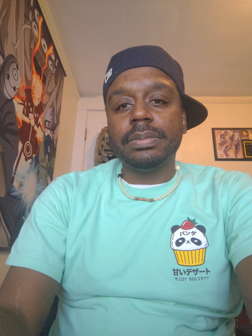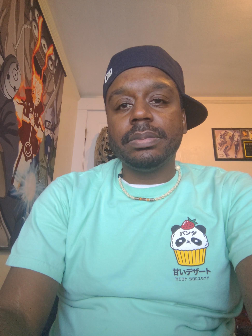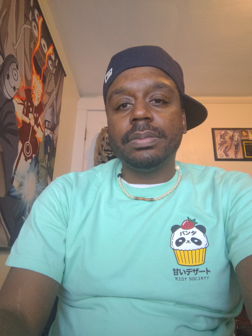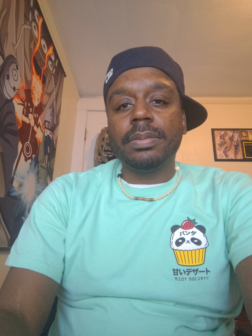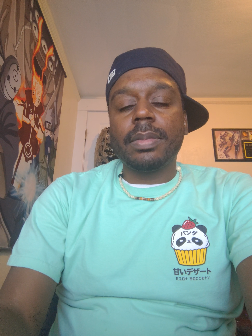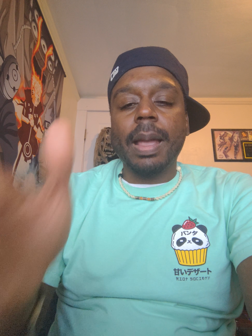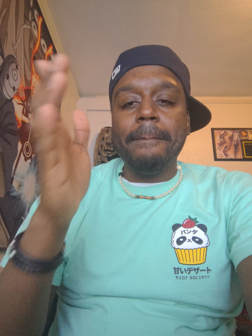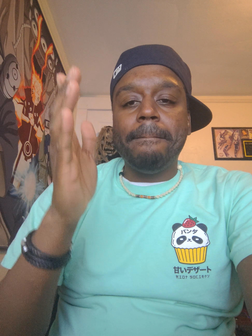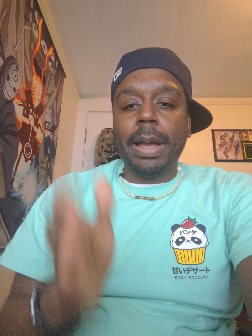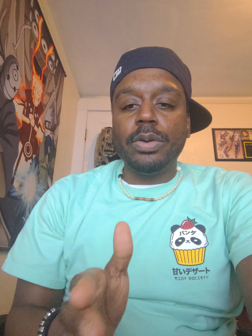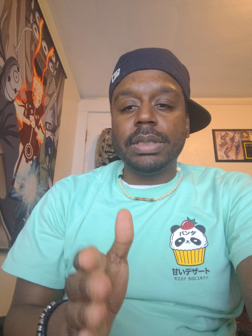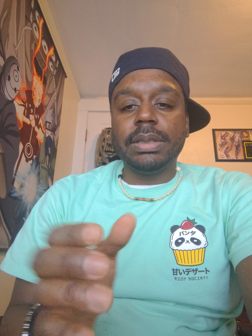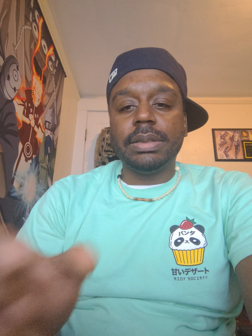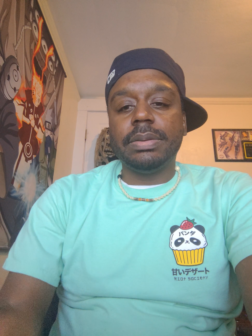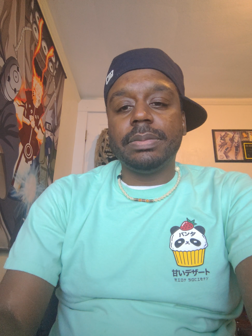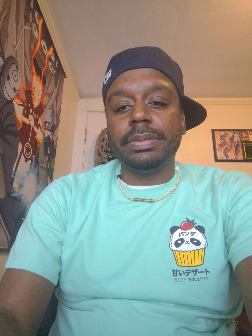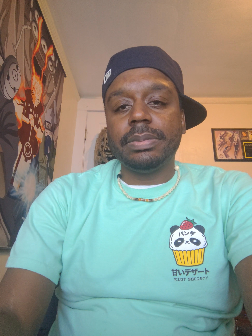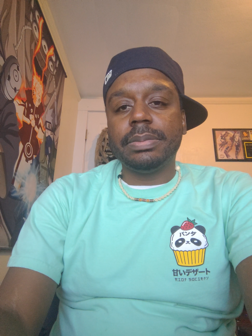person